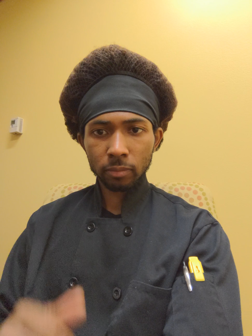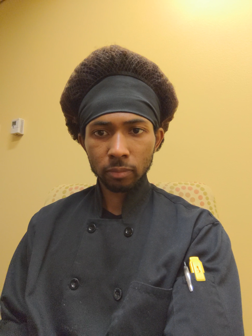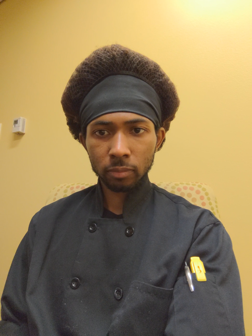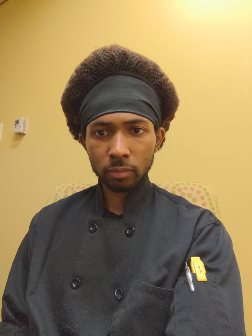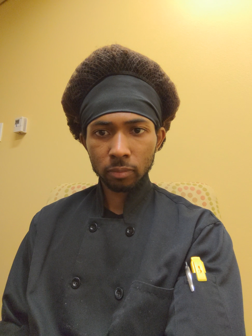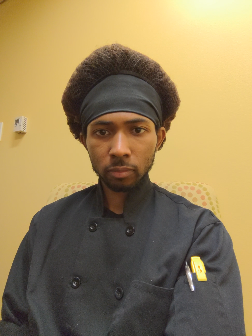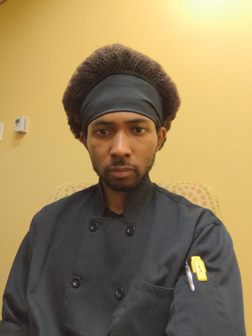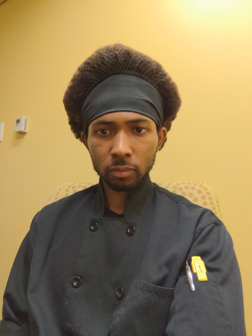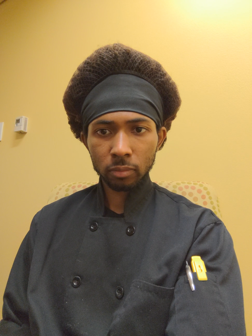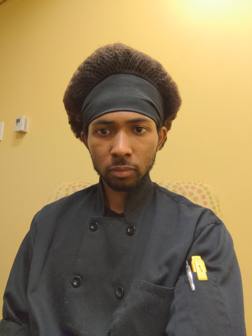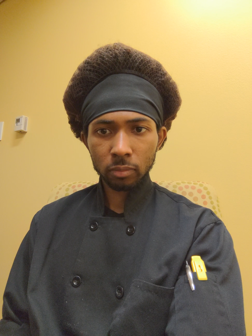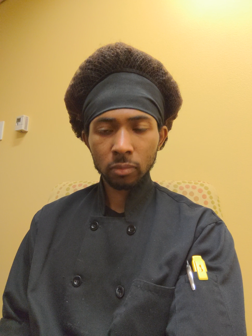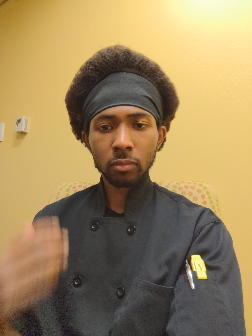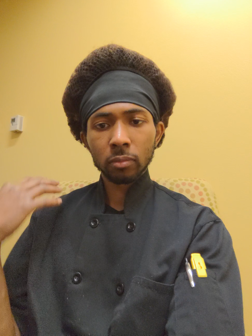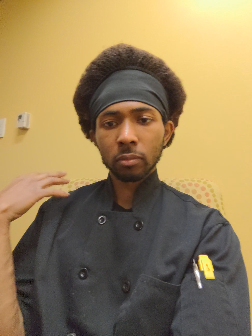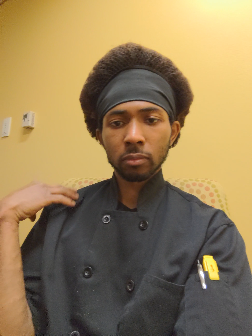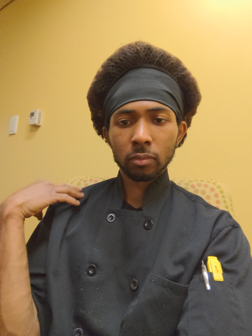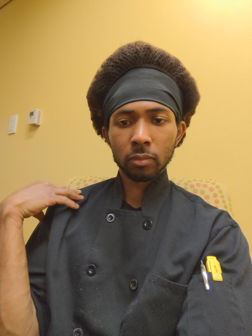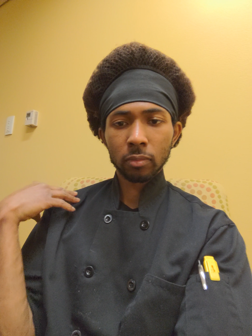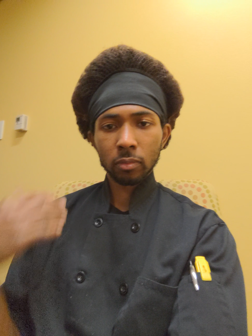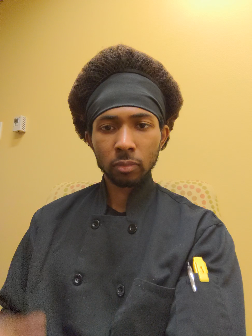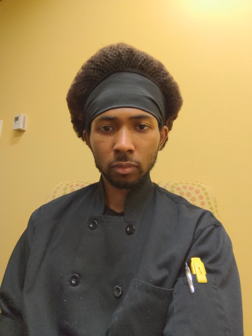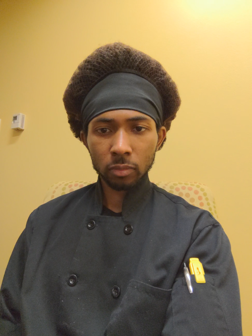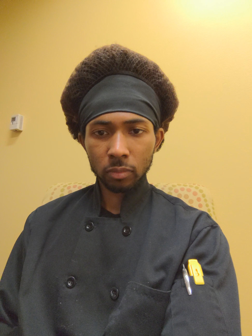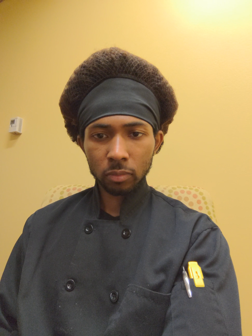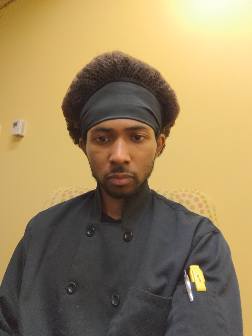shoulder